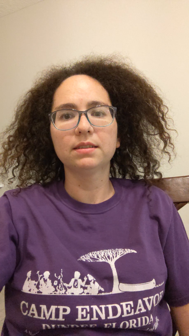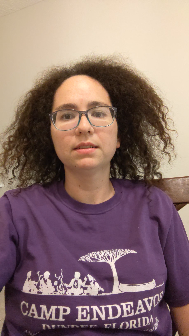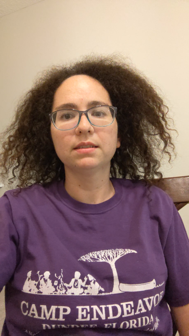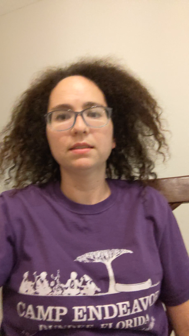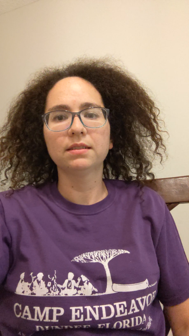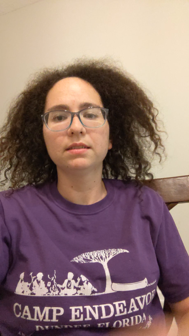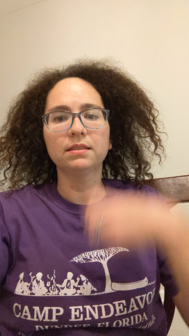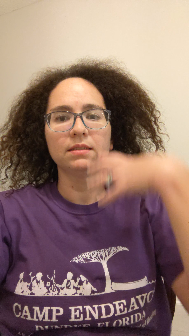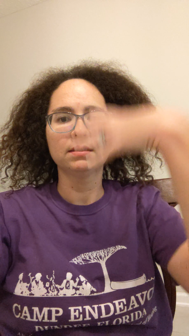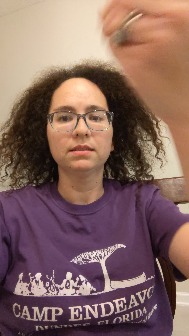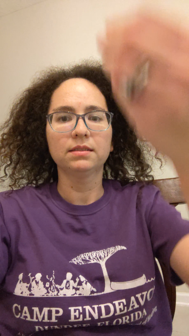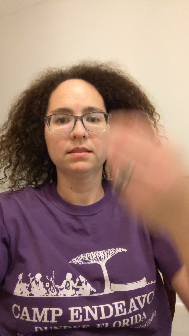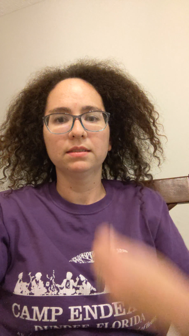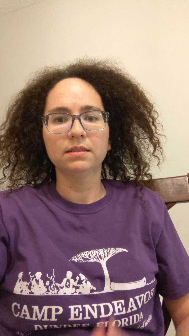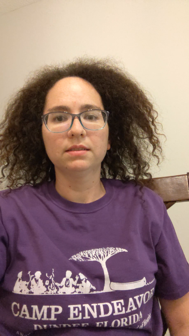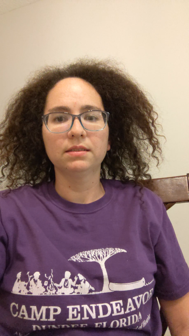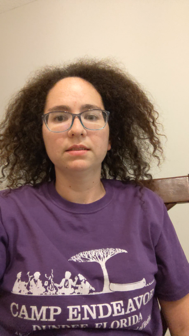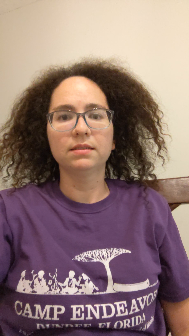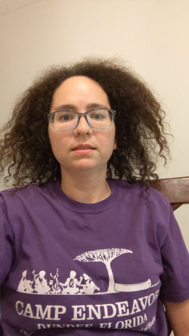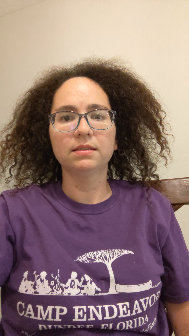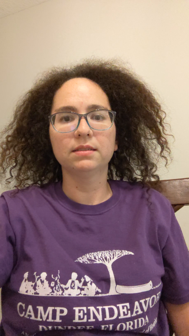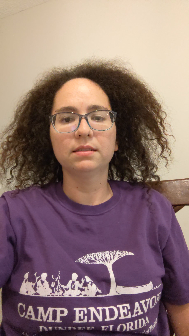going to